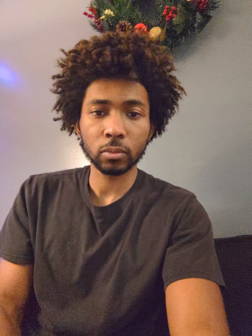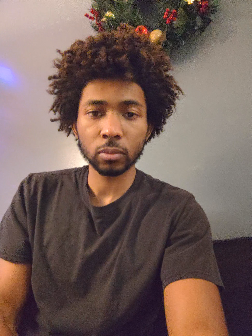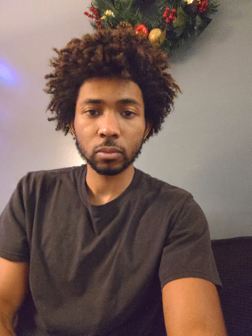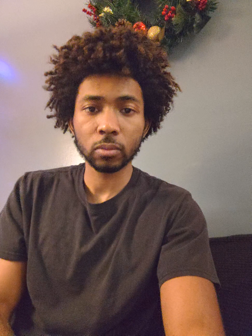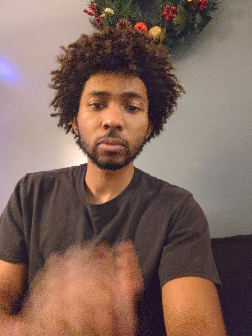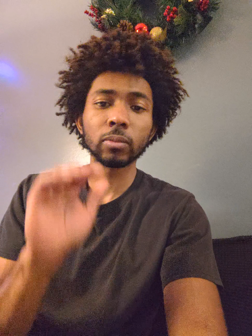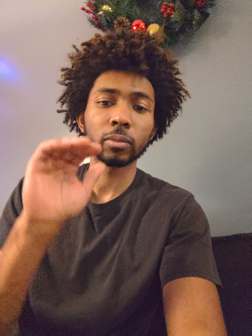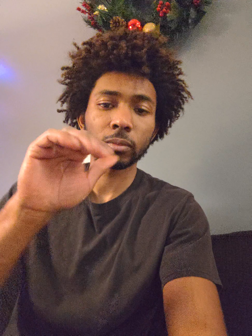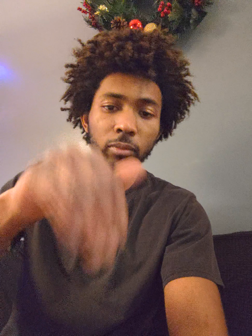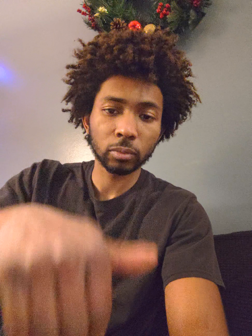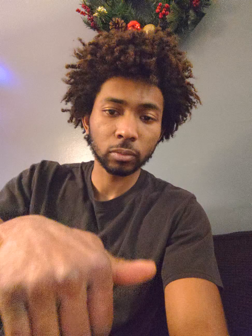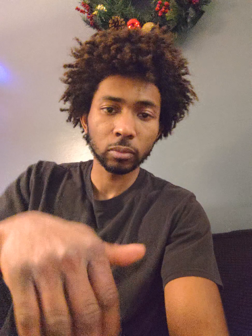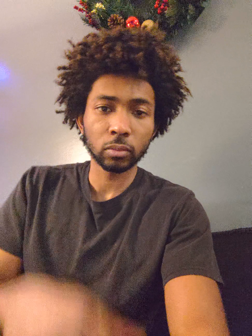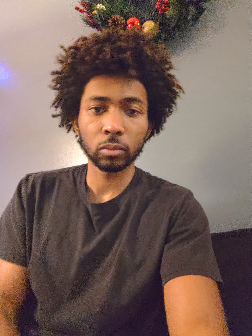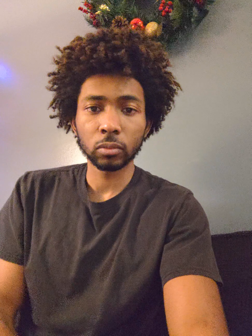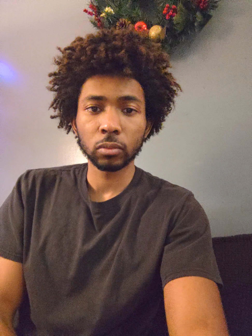night